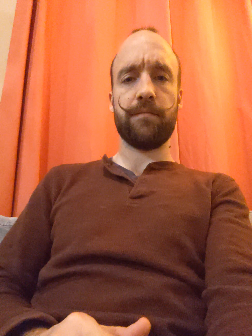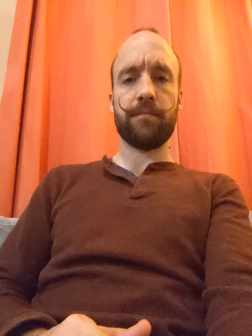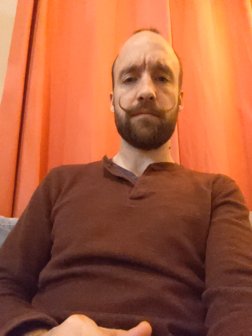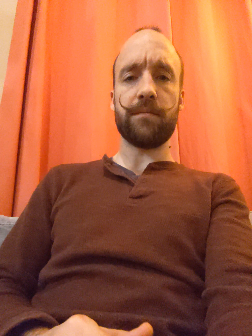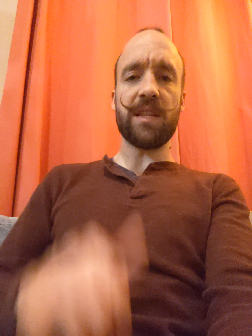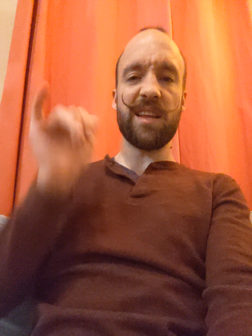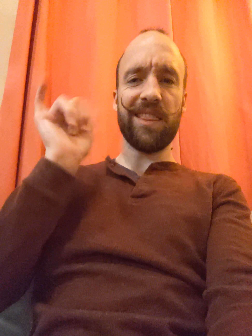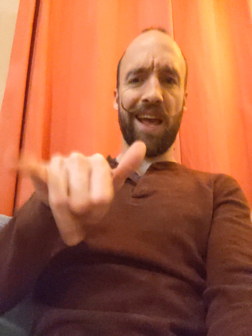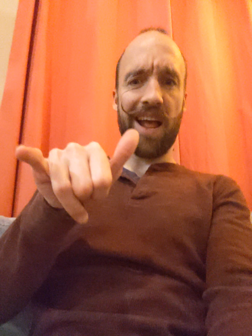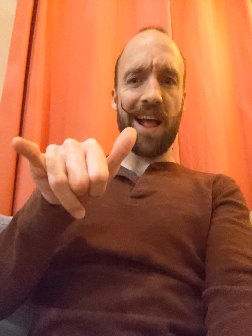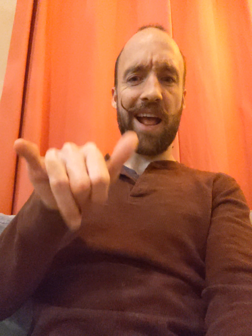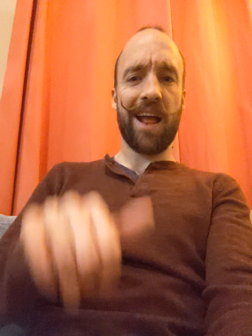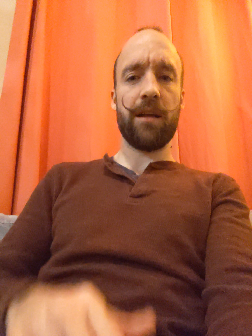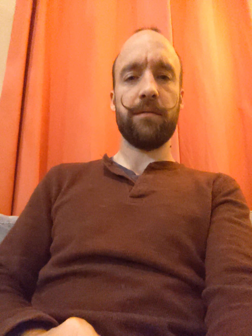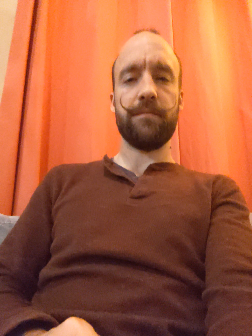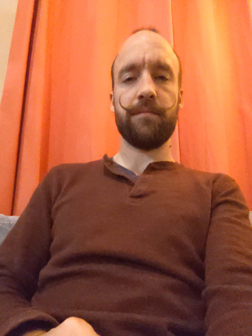that